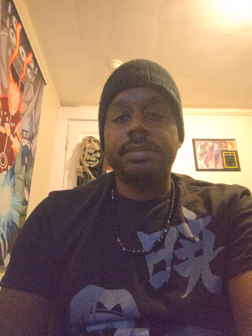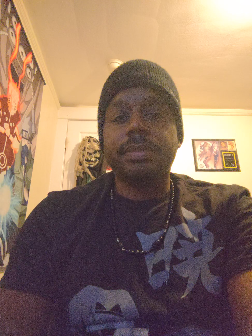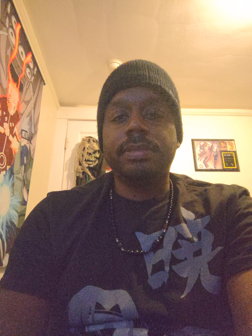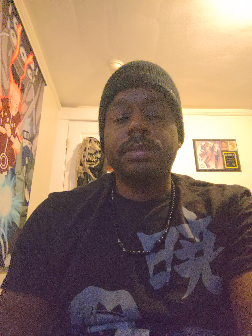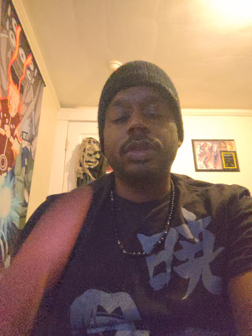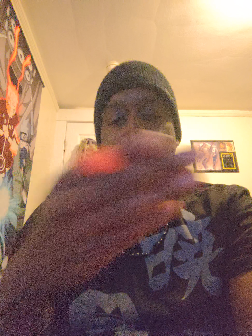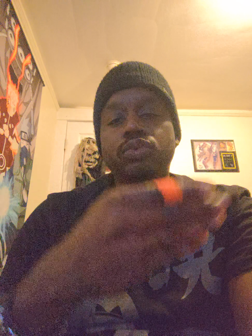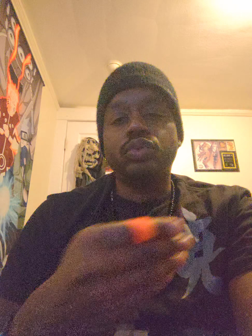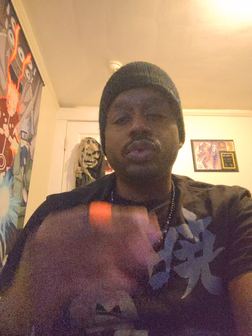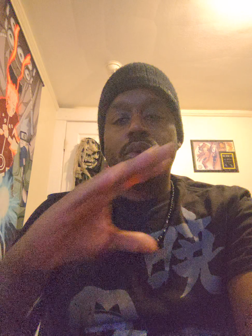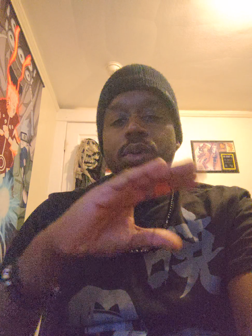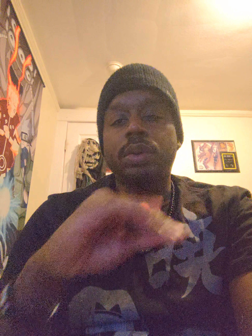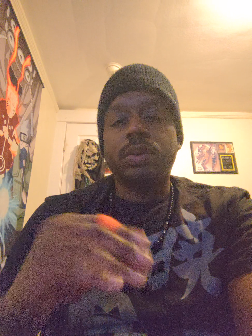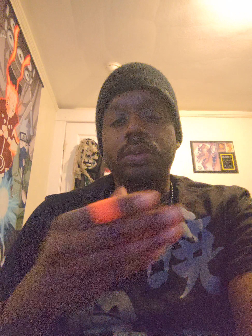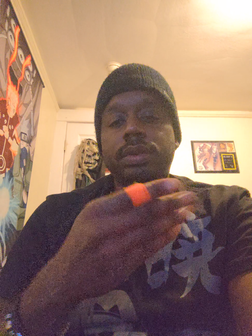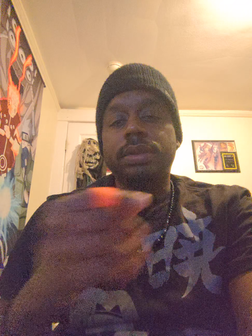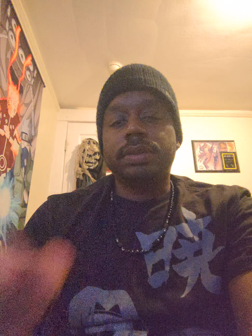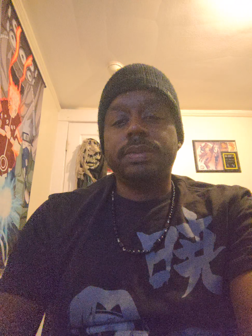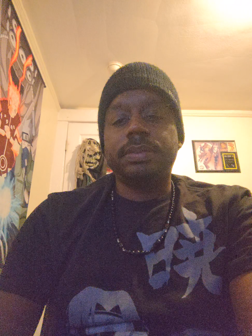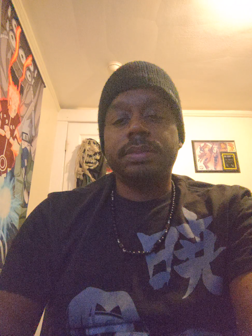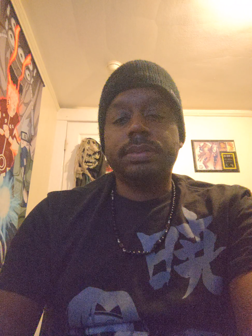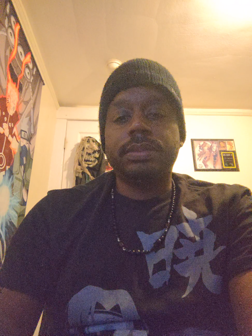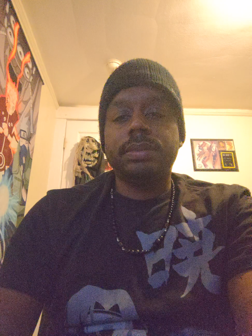story